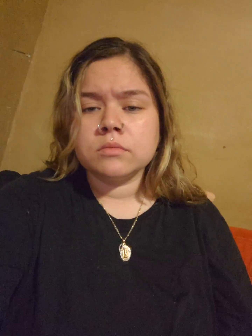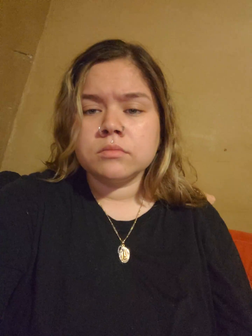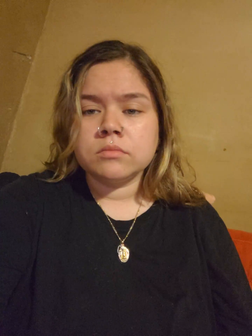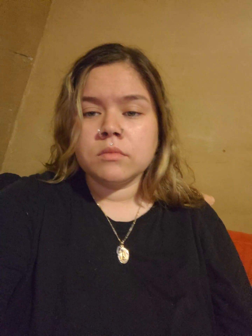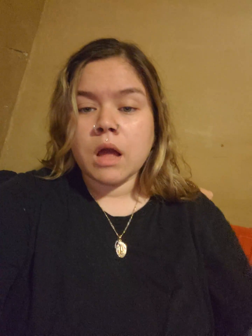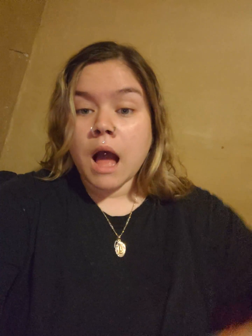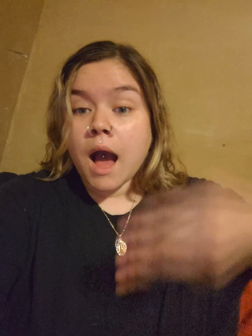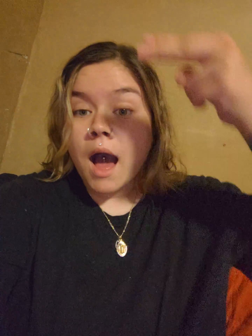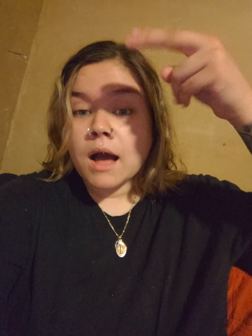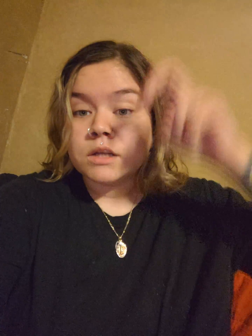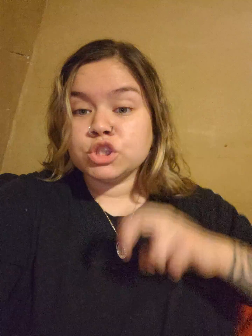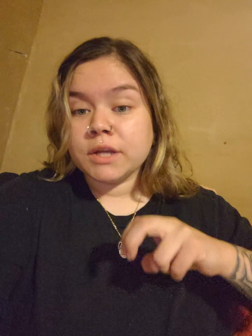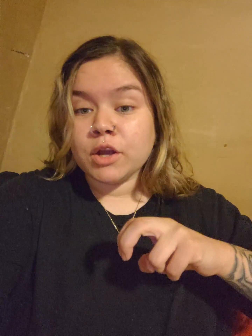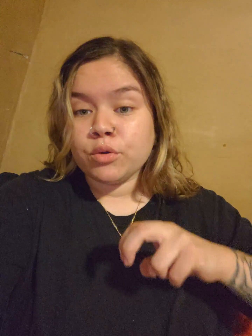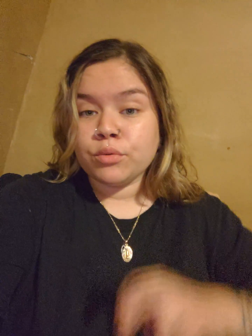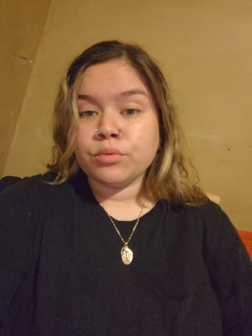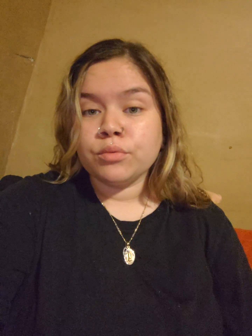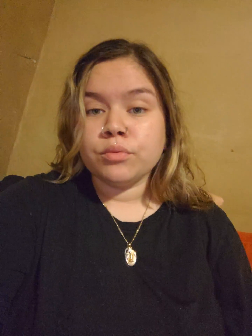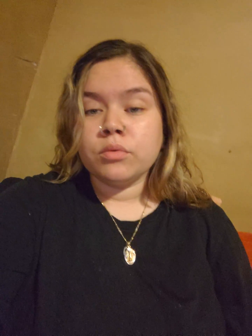high chair